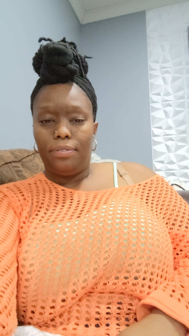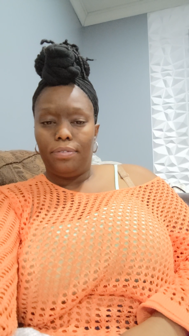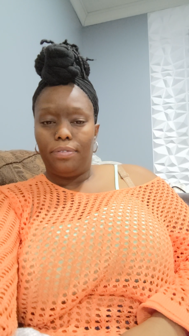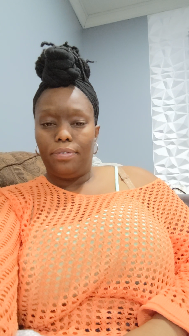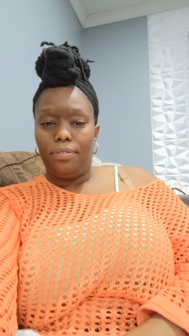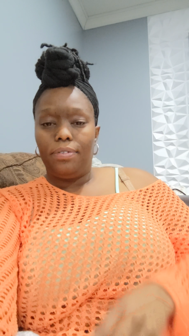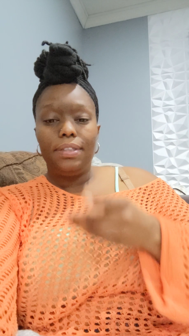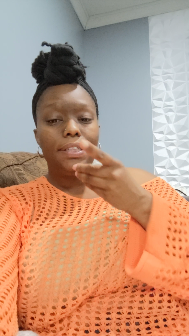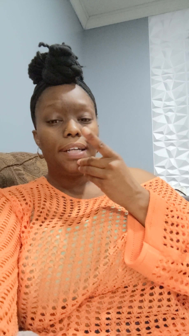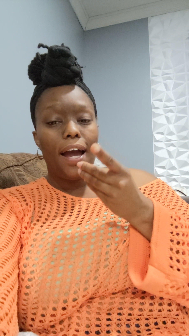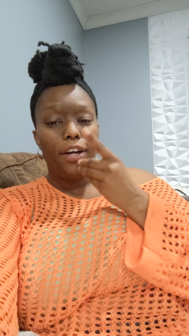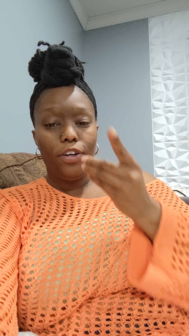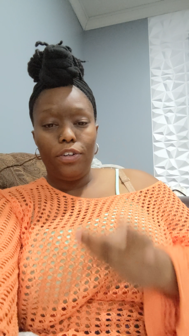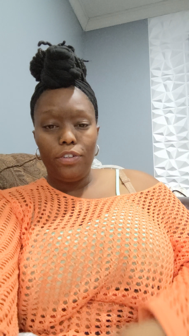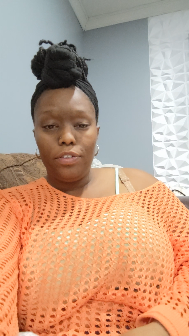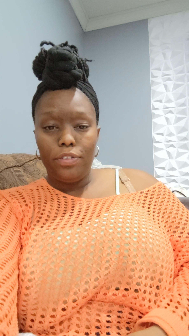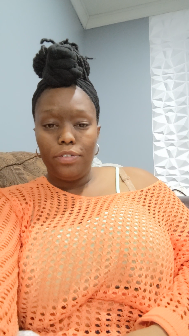dinner